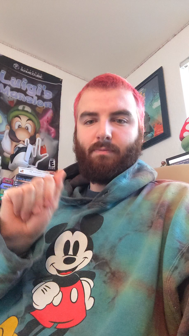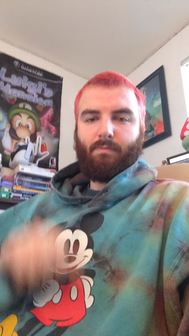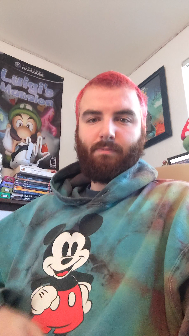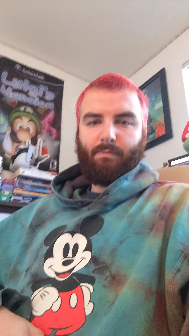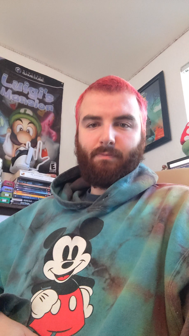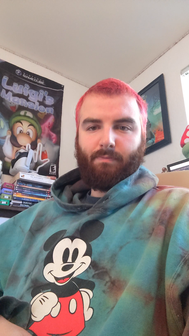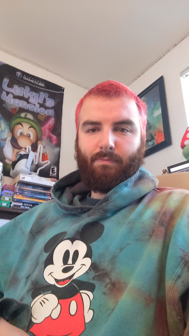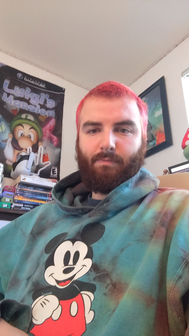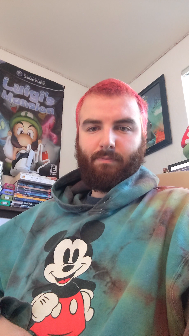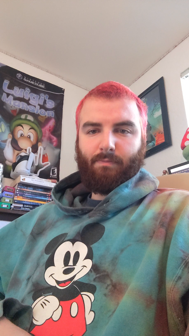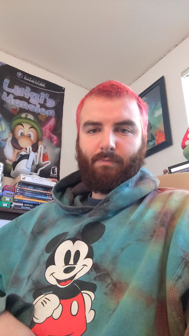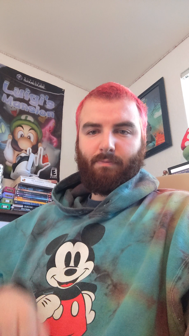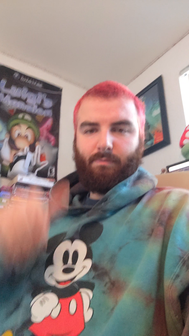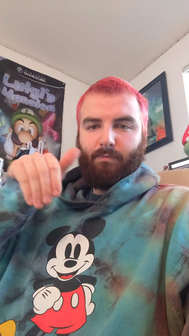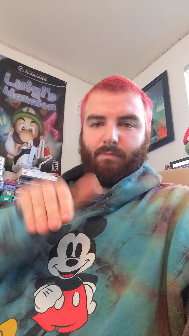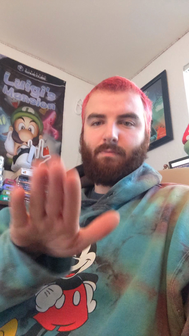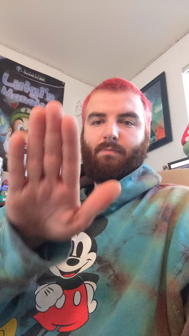enter